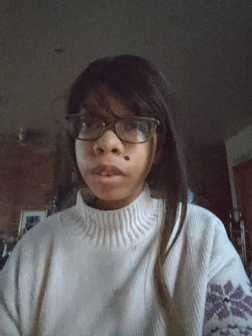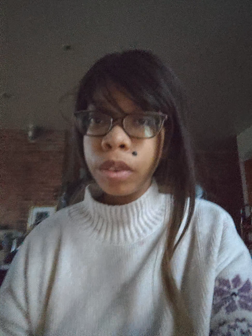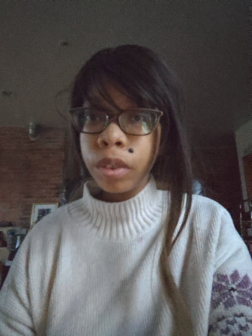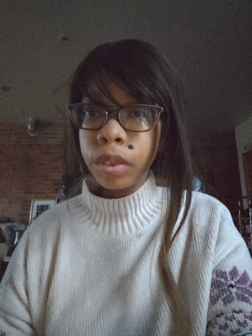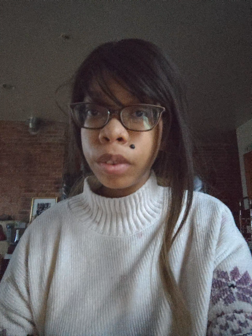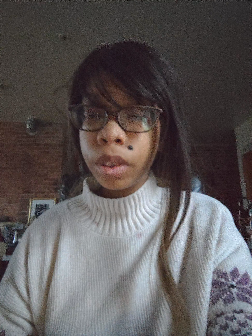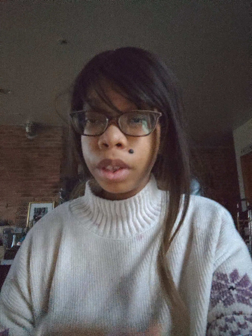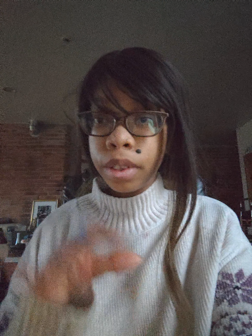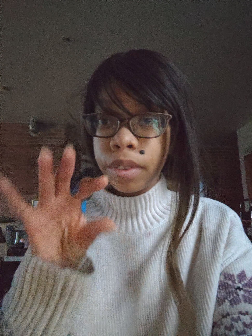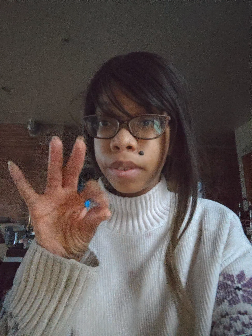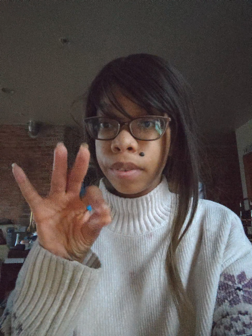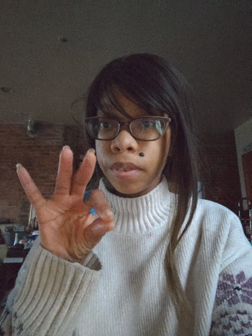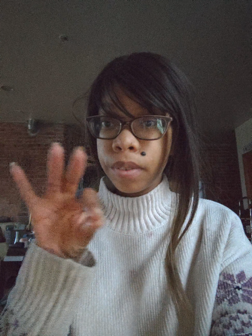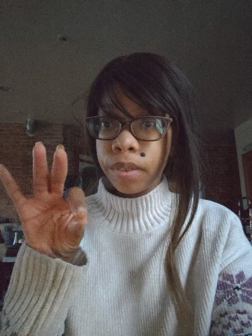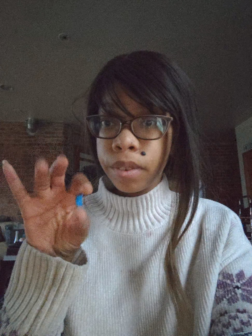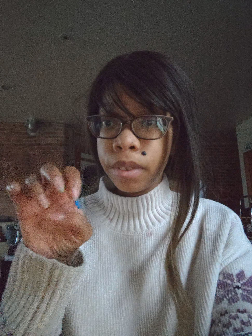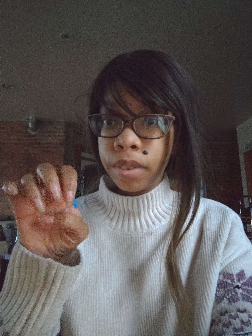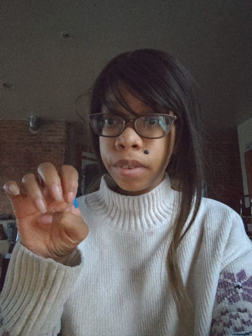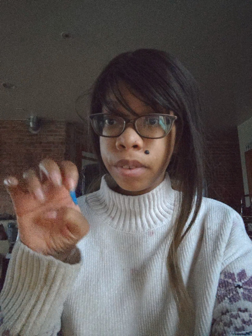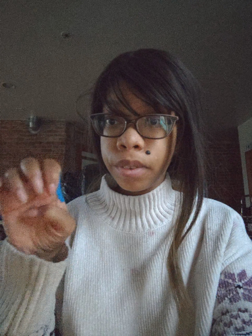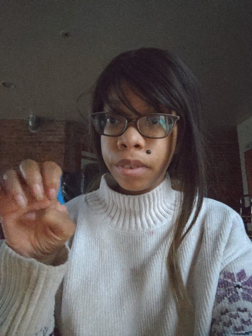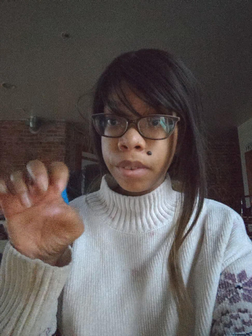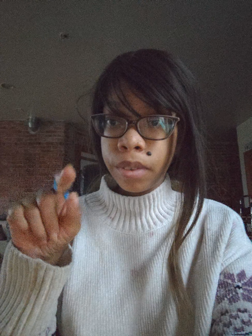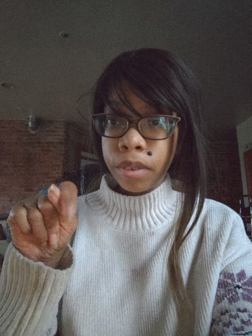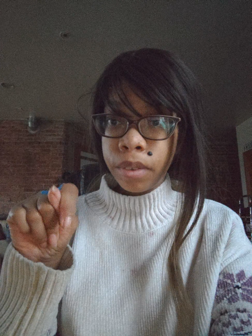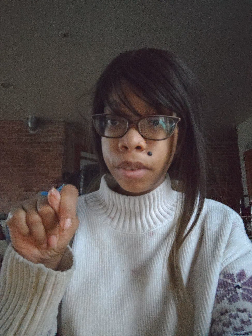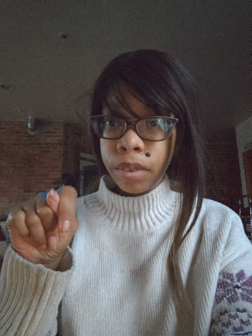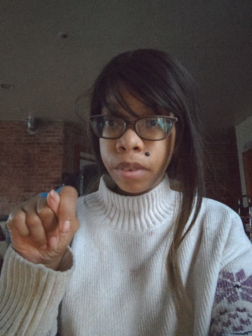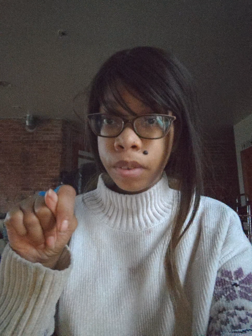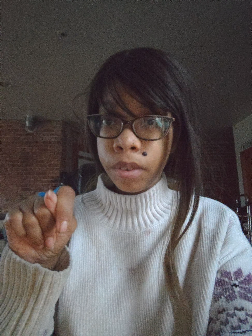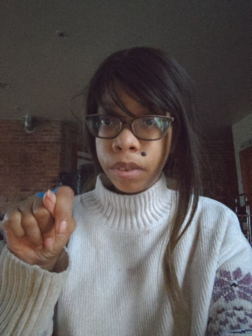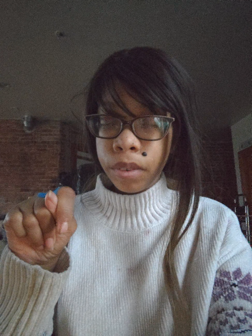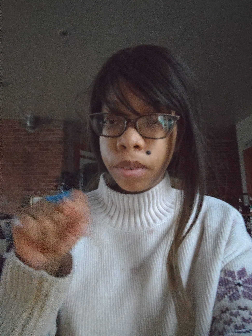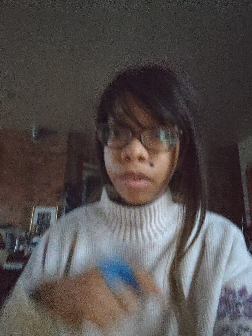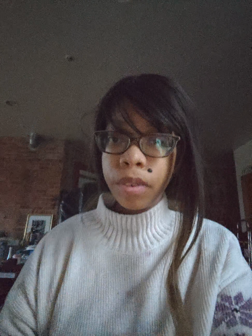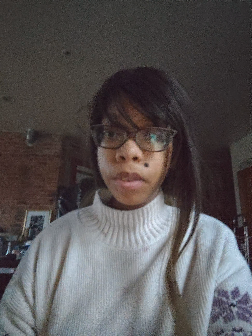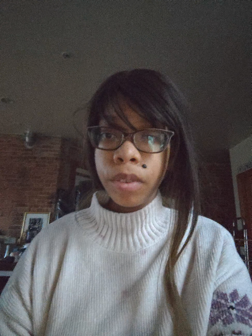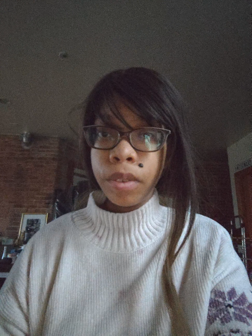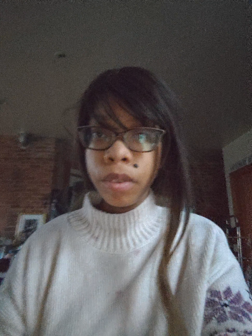feet